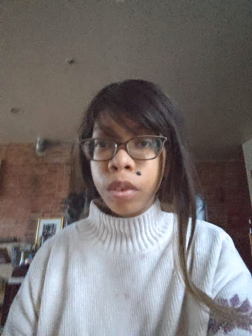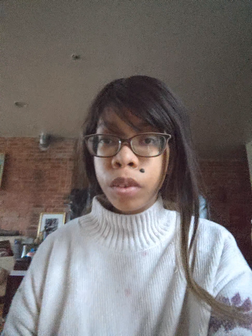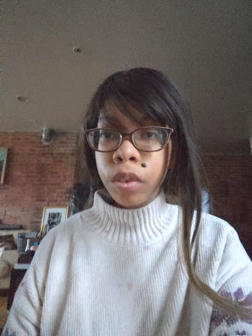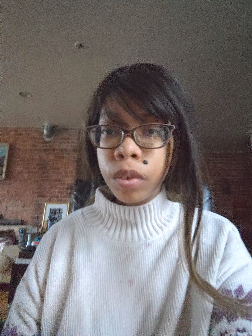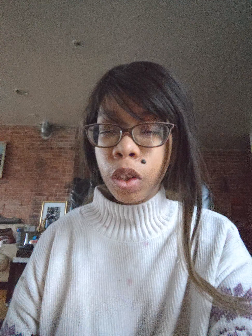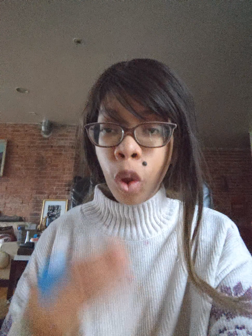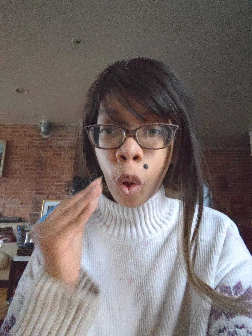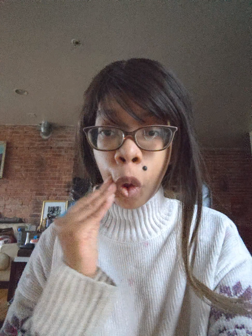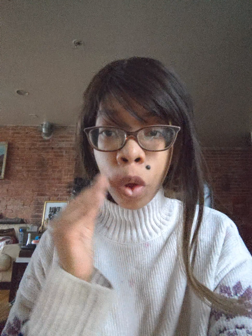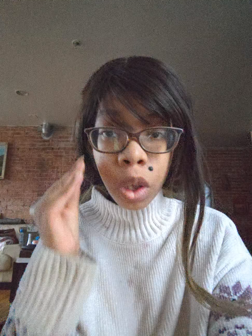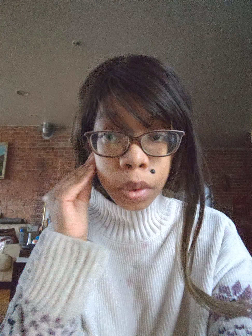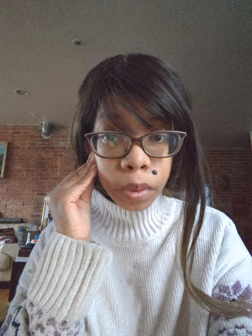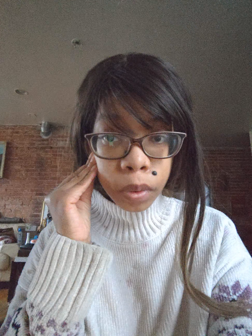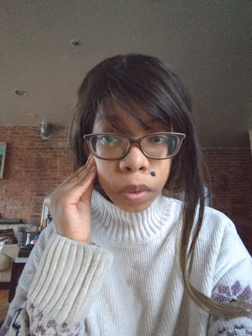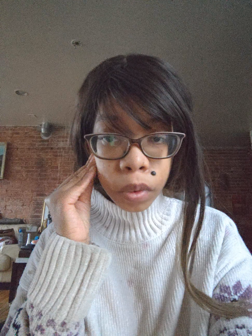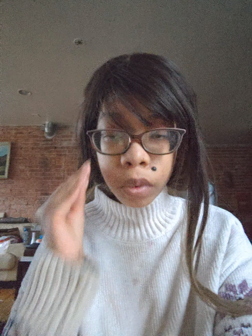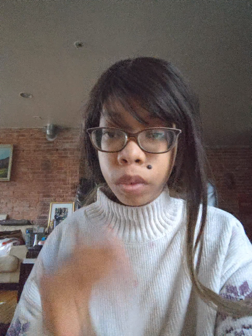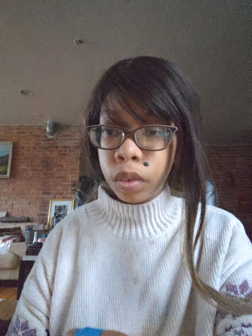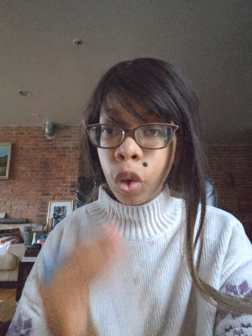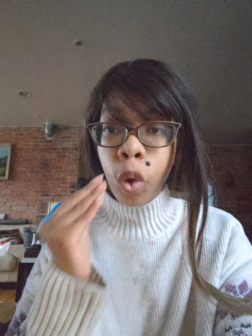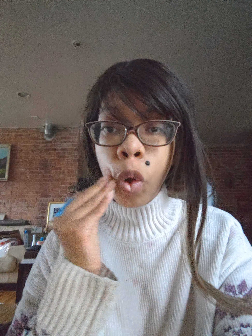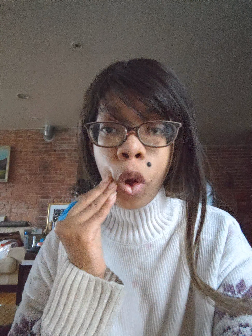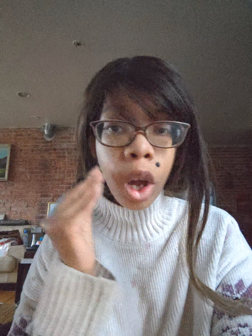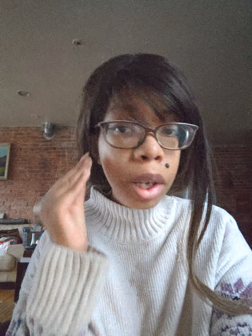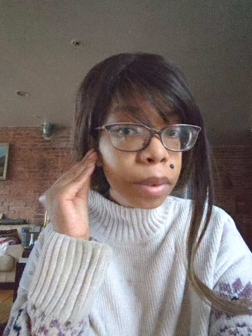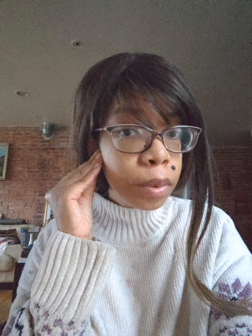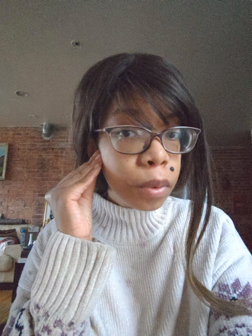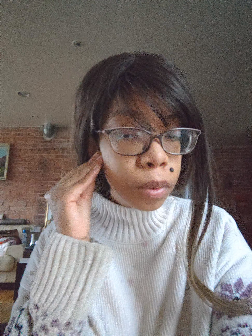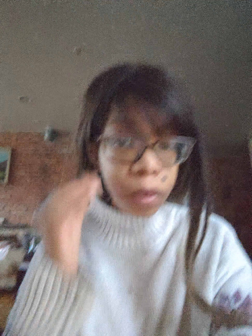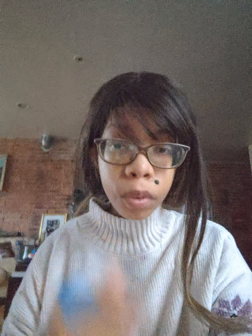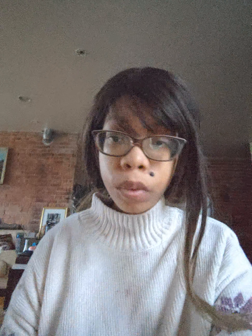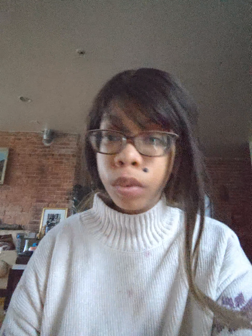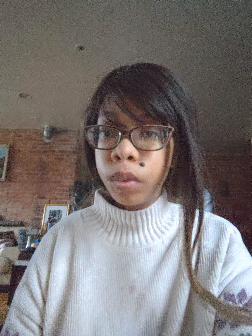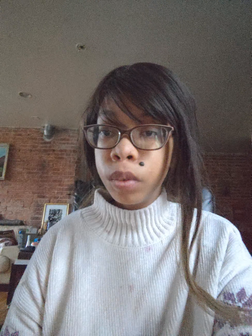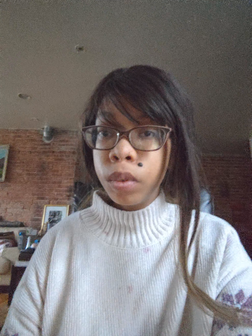home